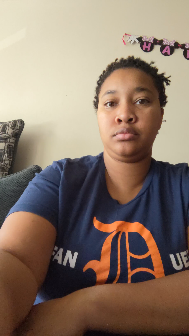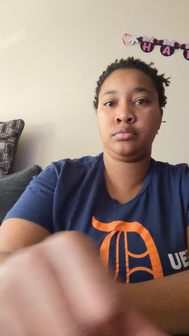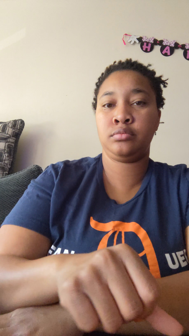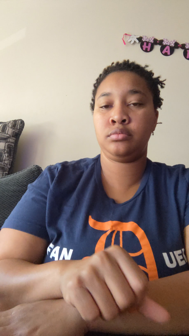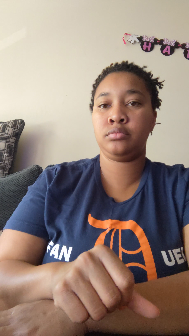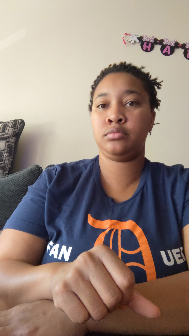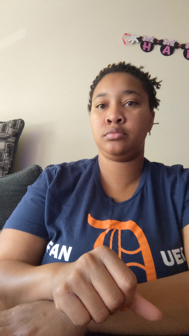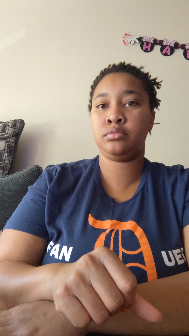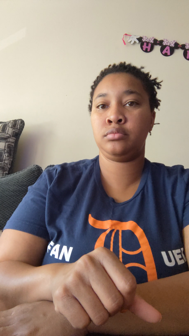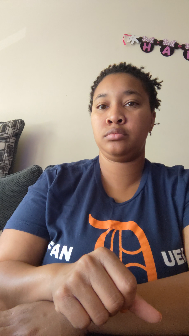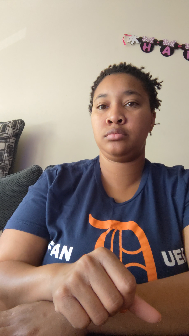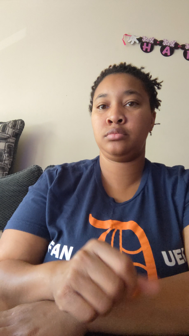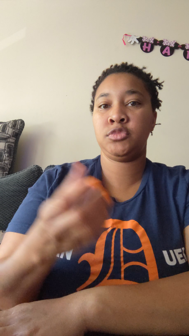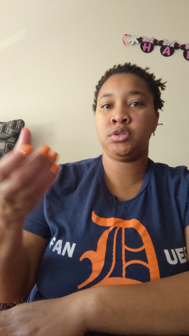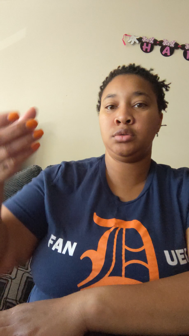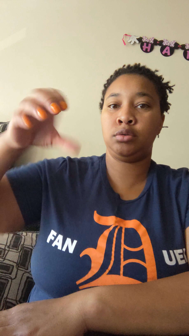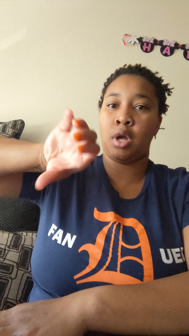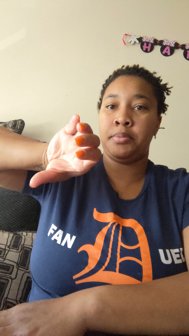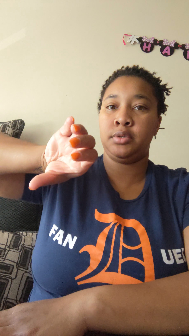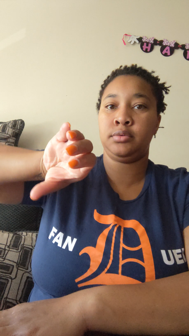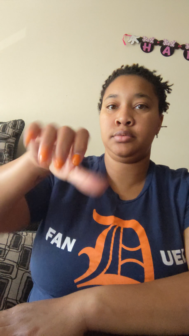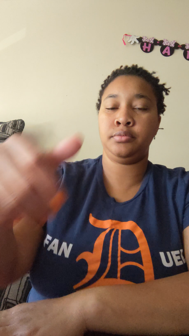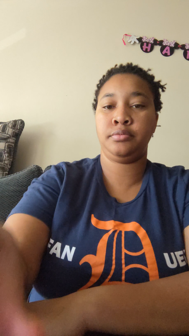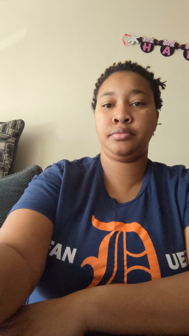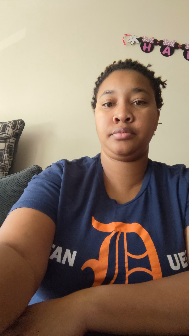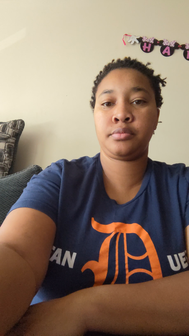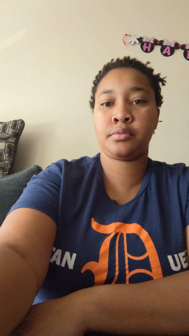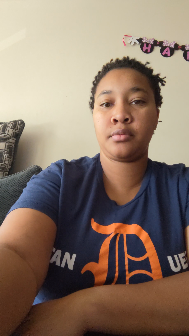dump